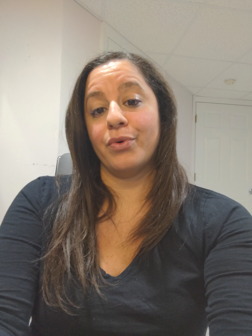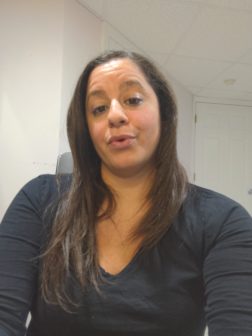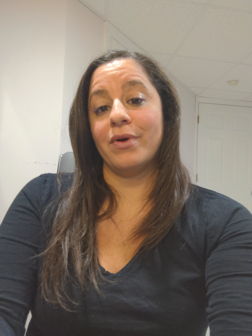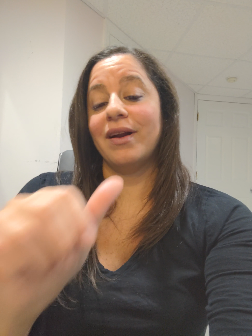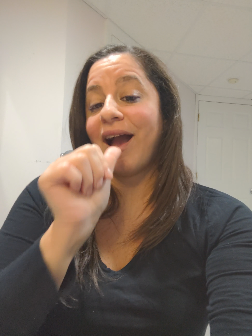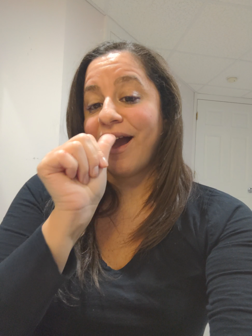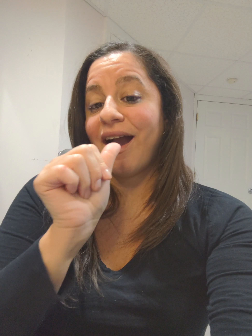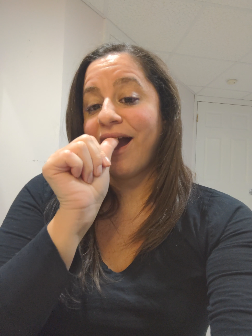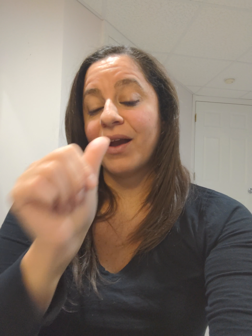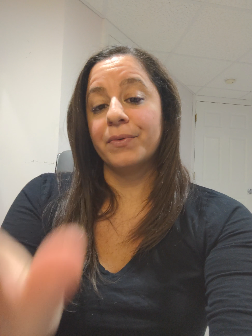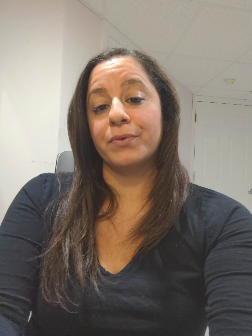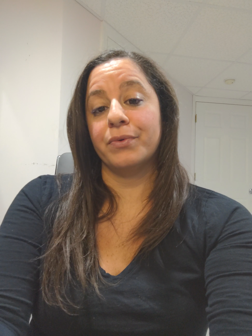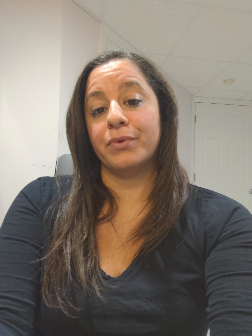nuts